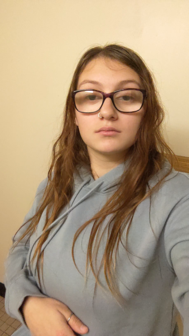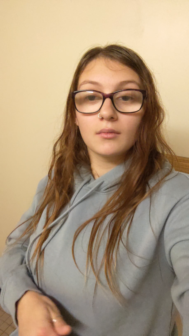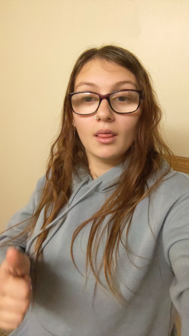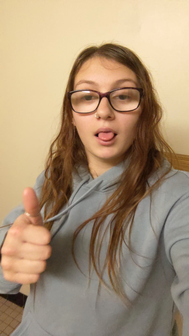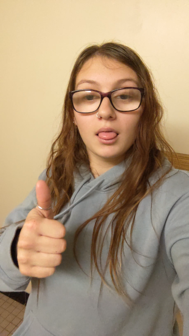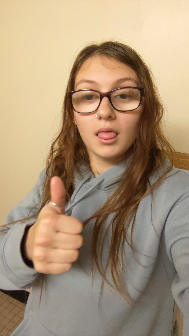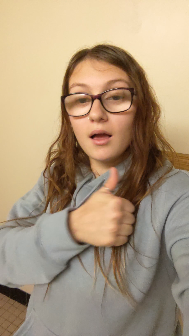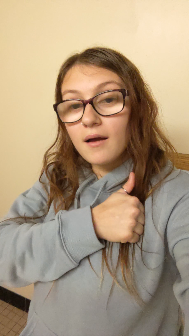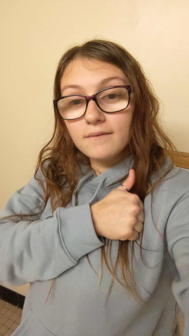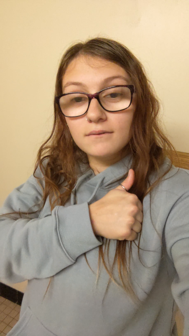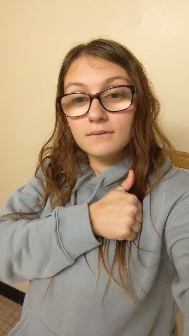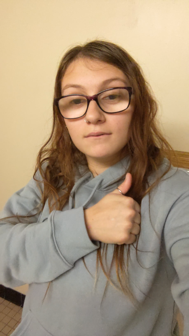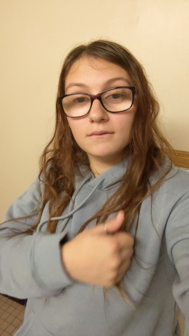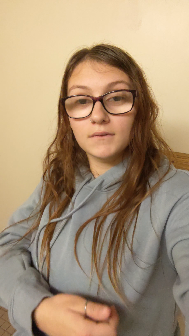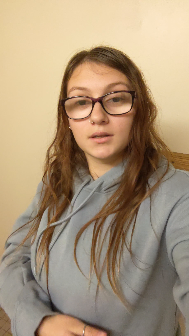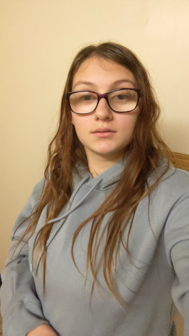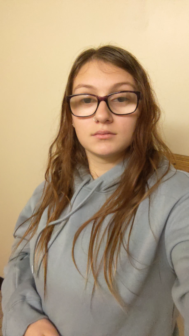love